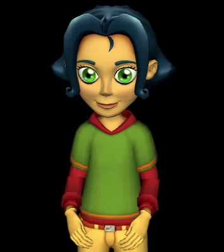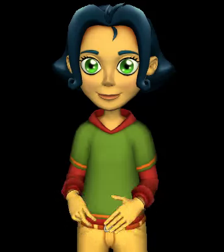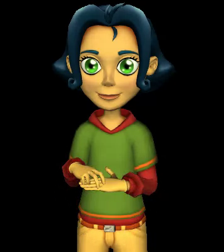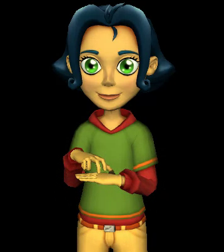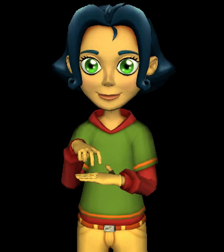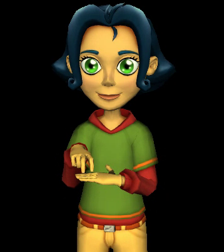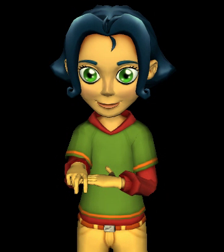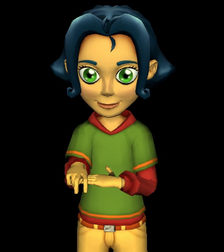يقفز